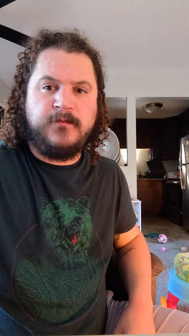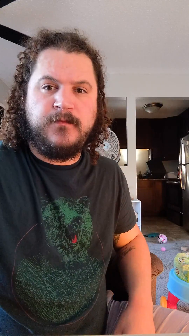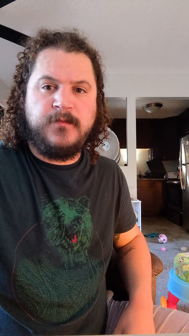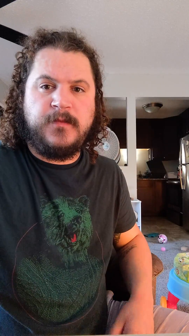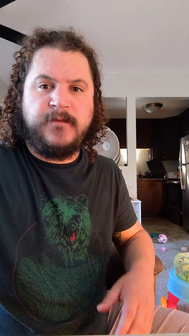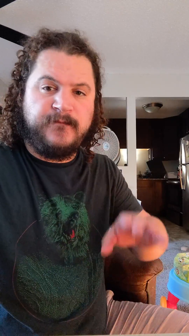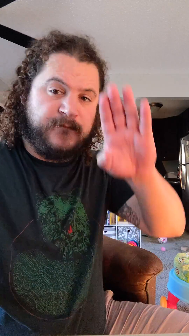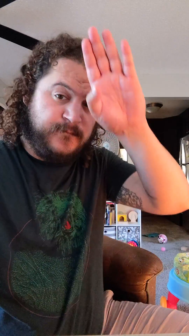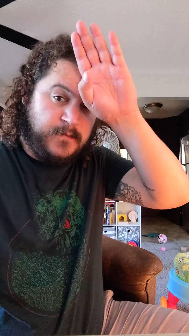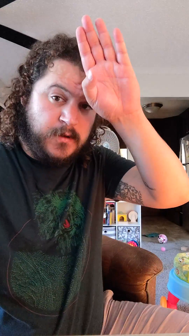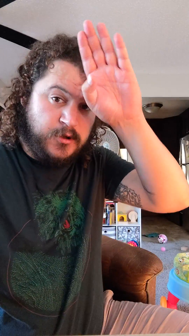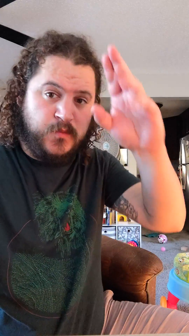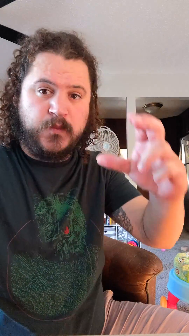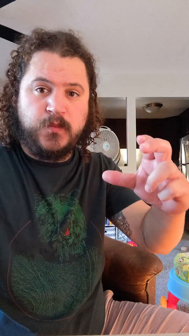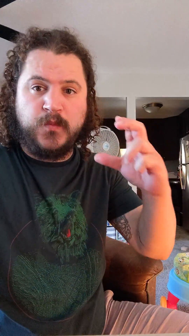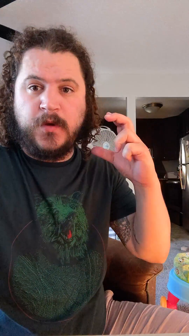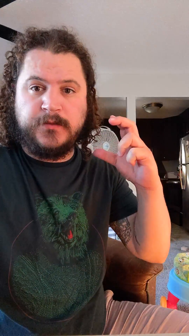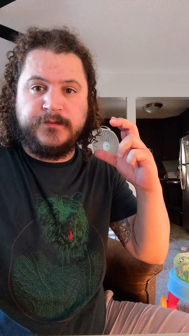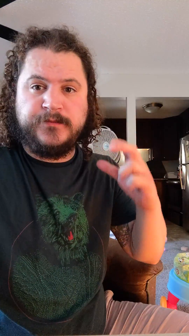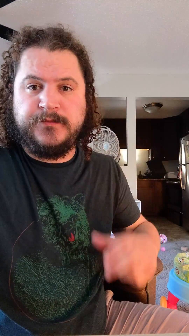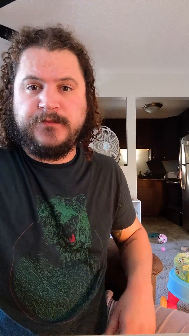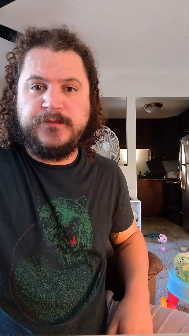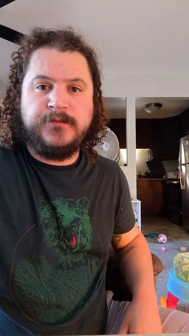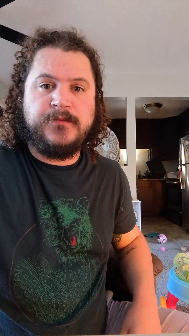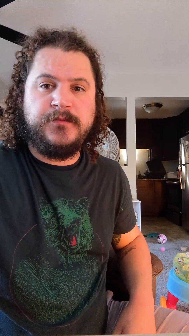fire truck